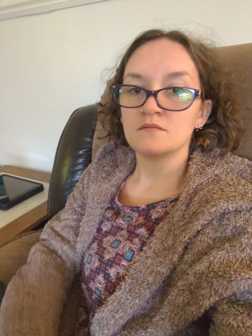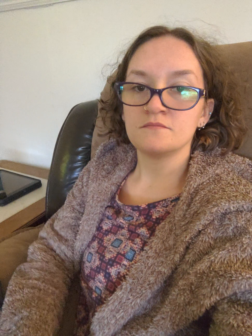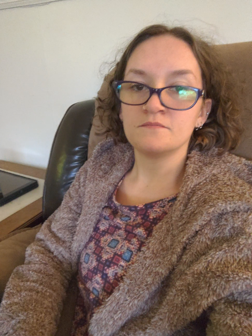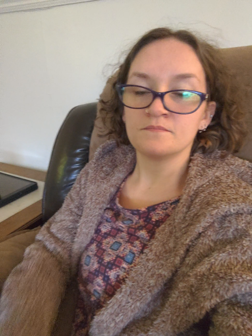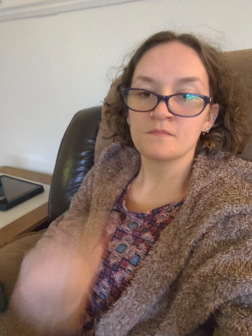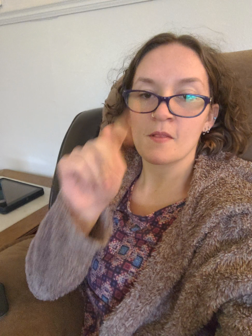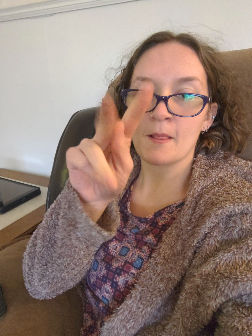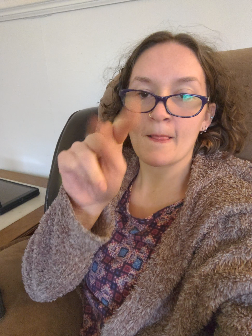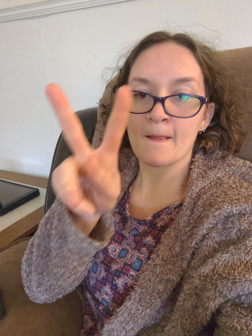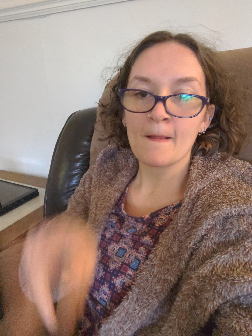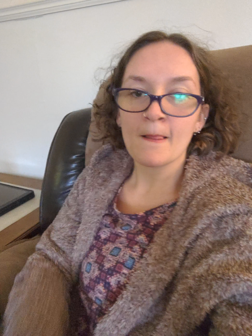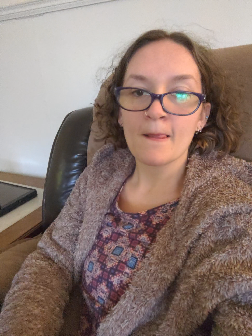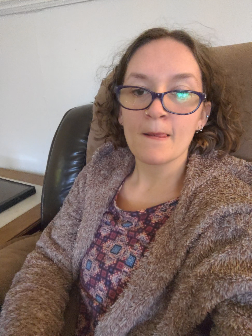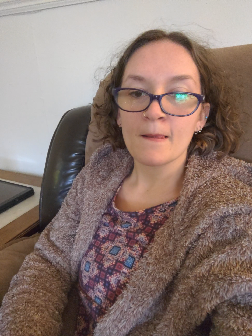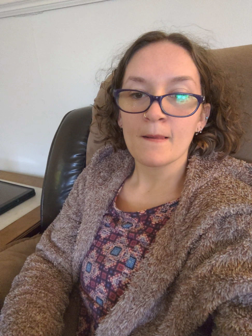TV